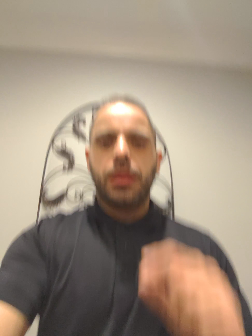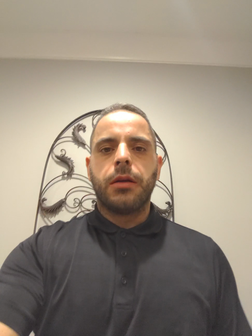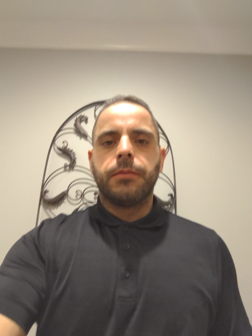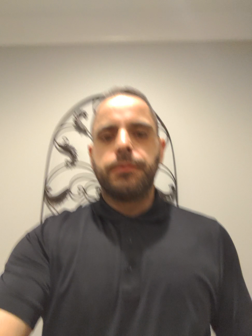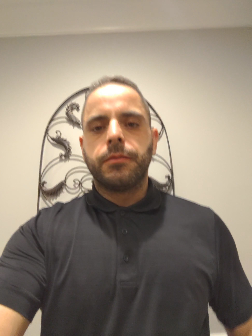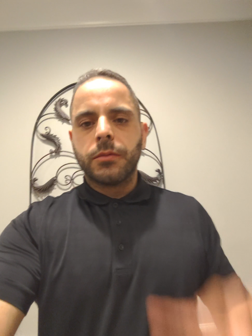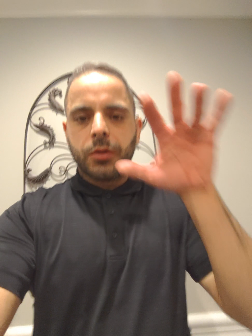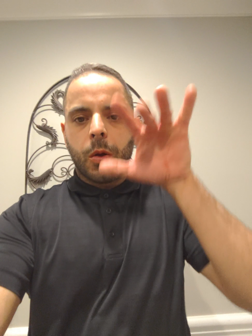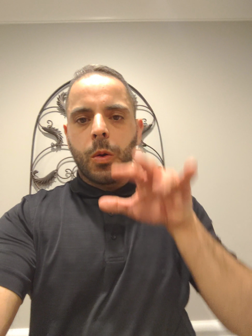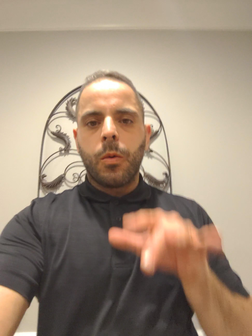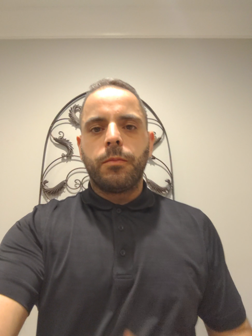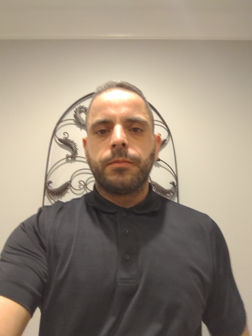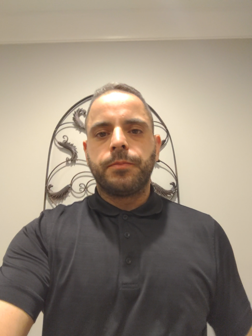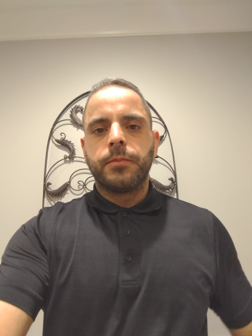snow